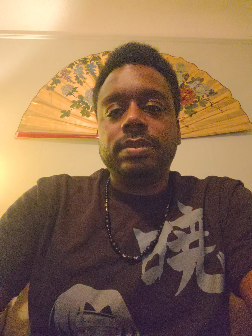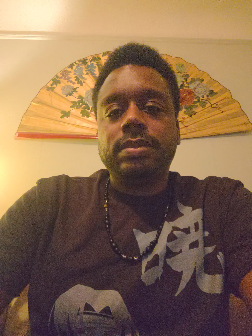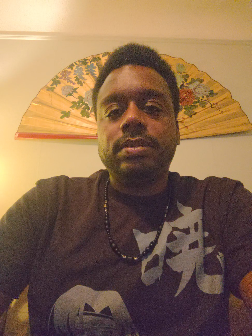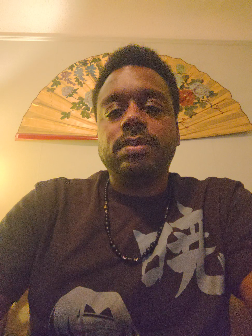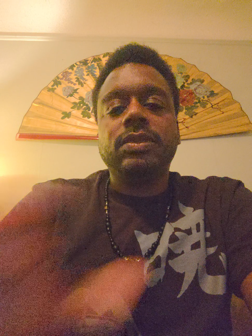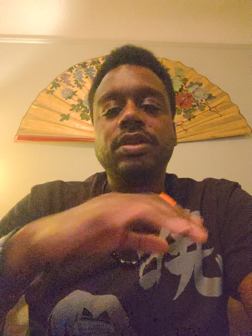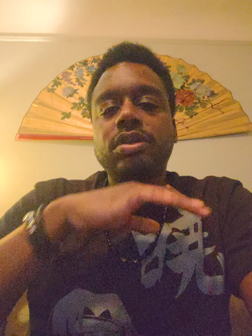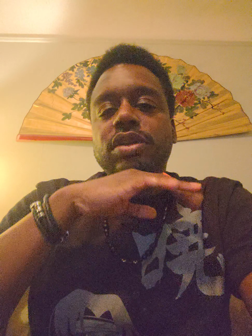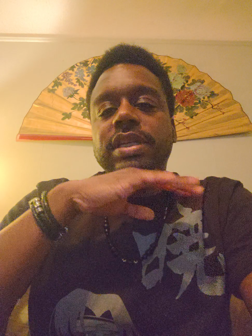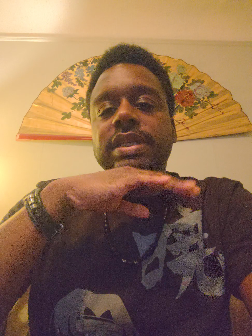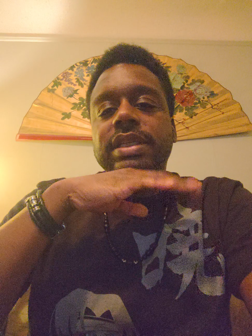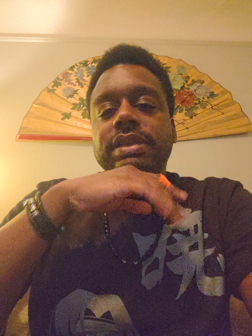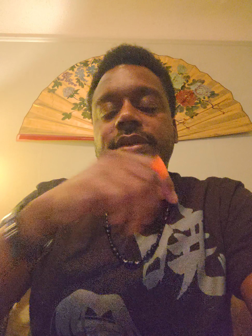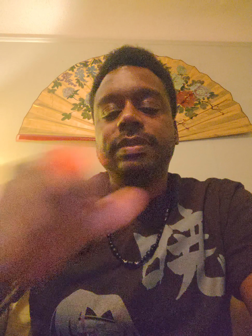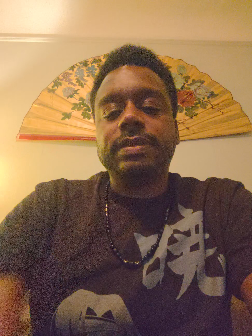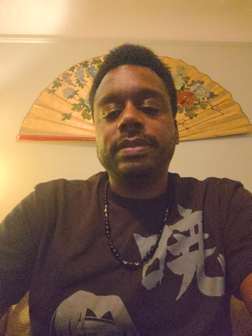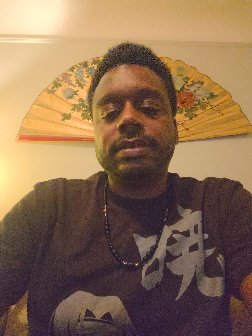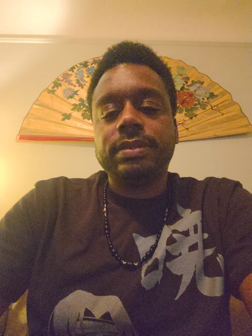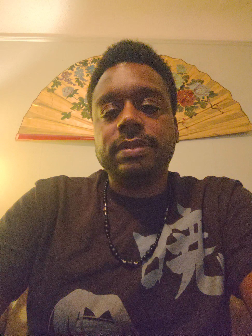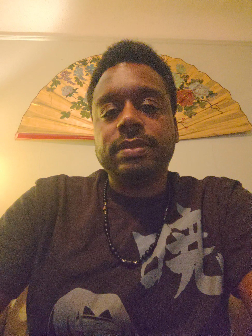dirty